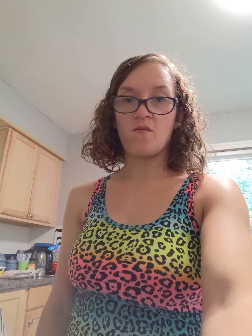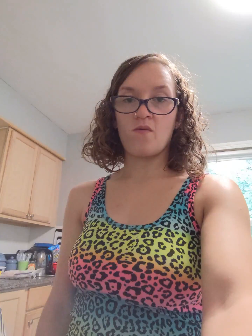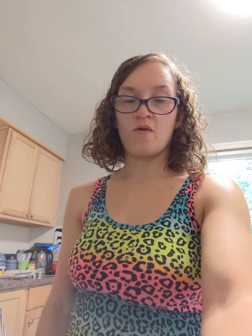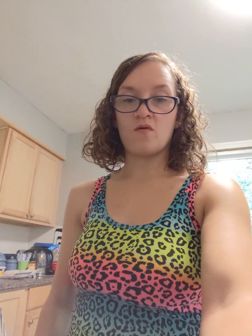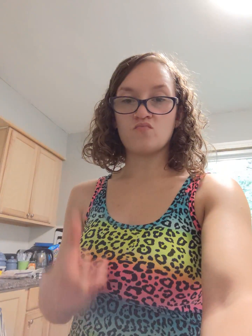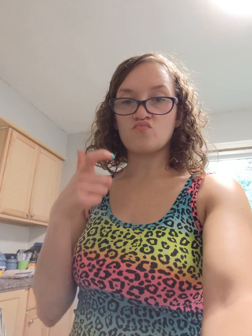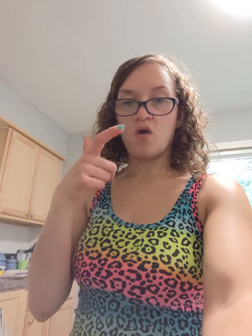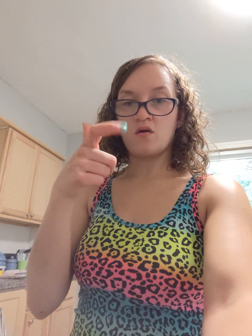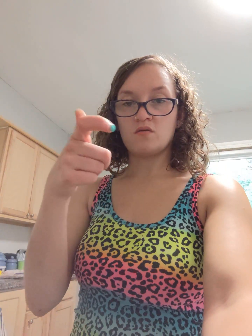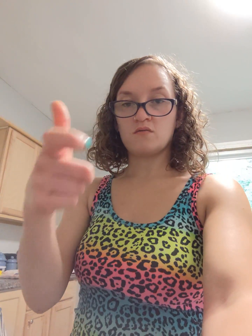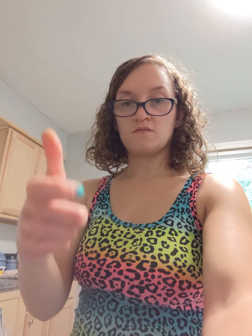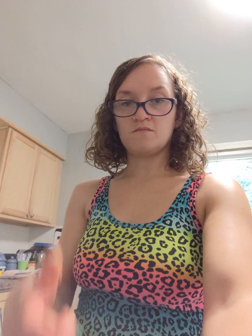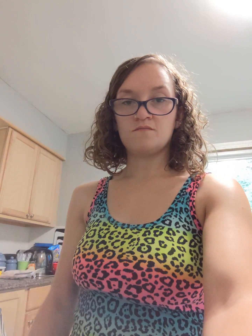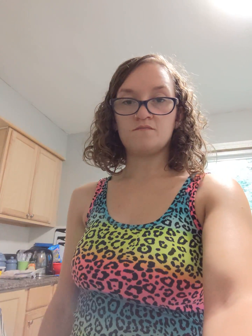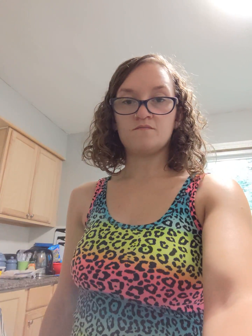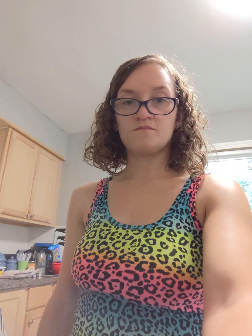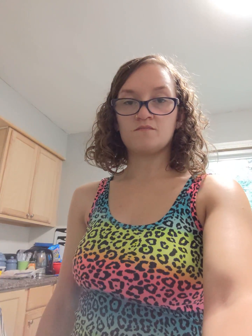run